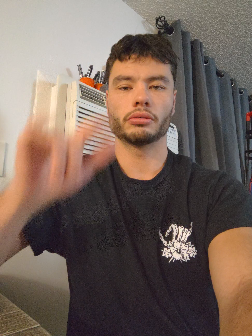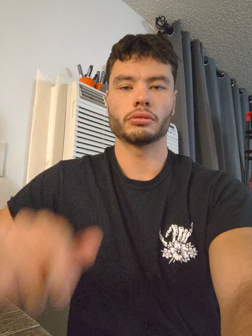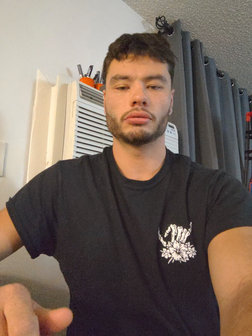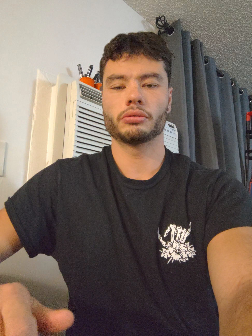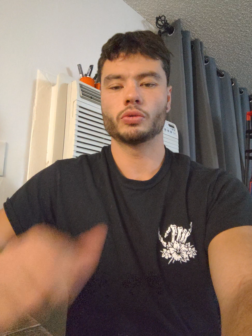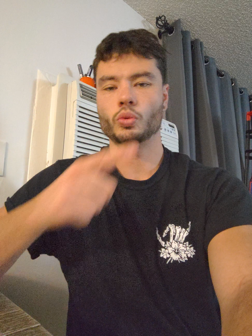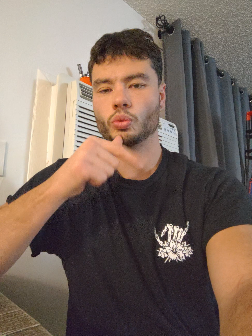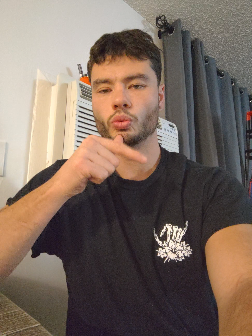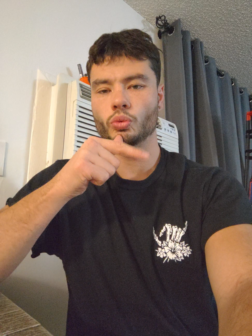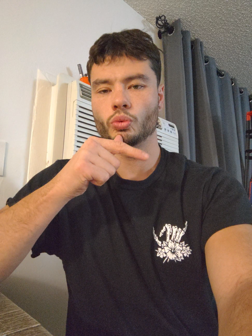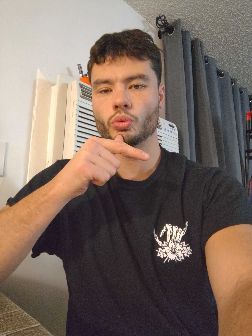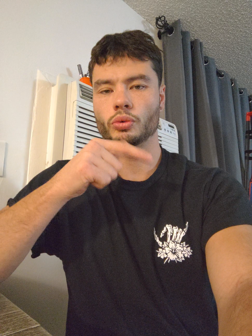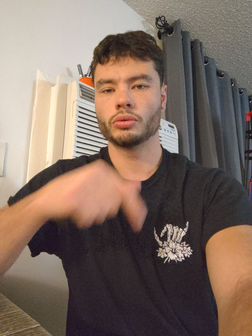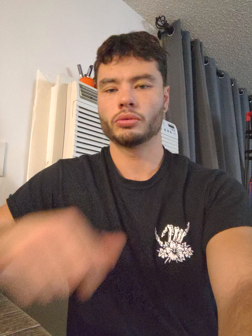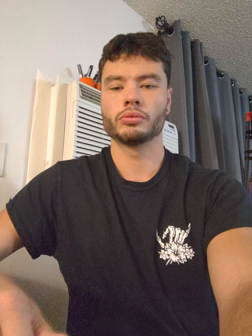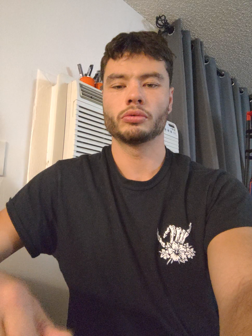who